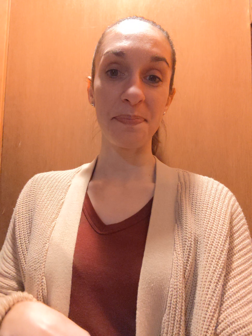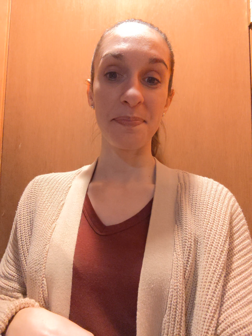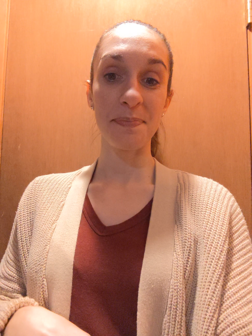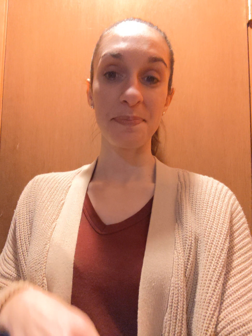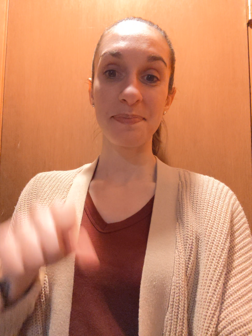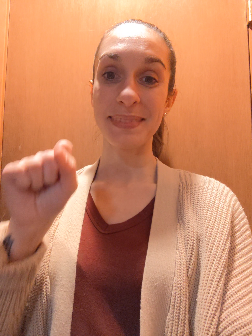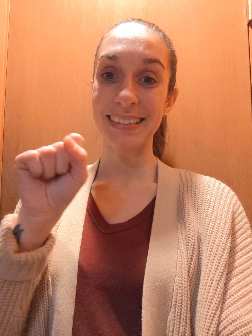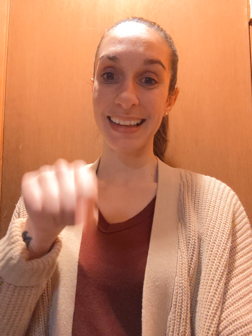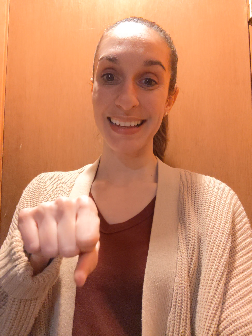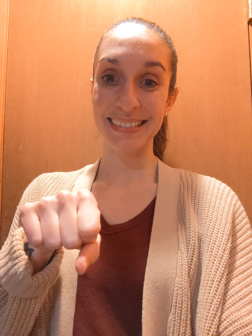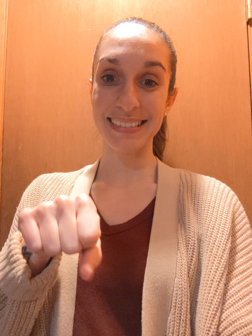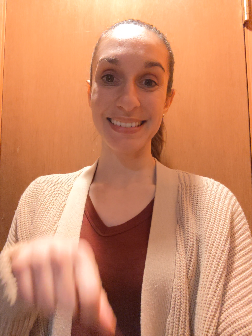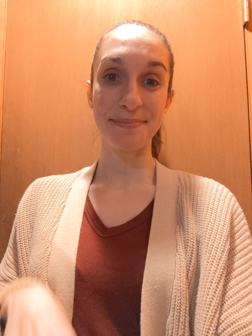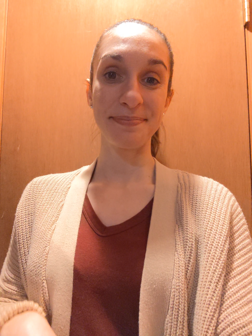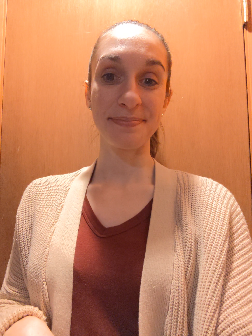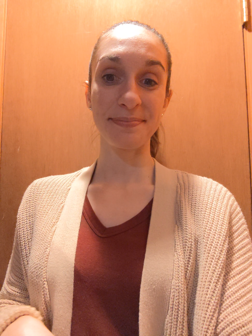yes